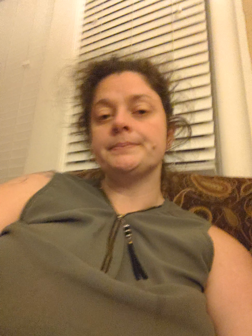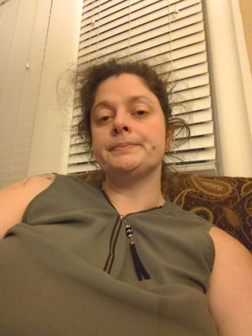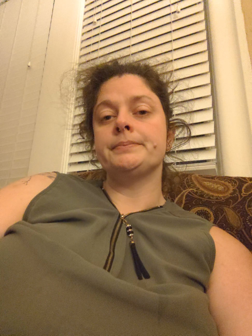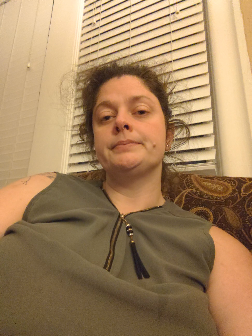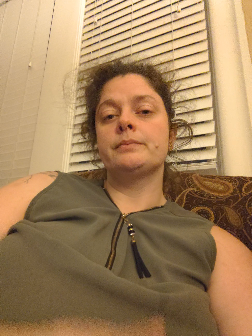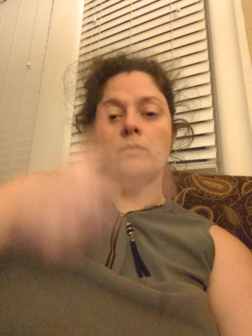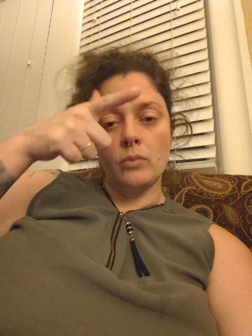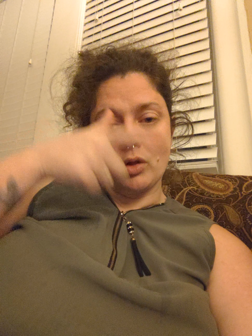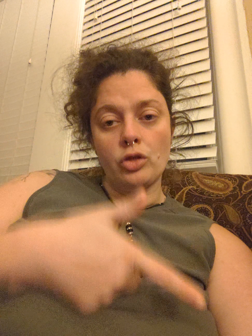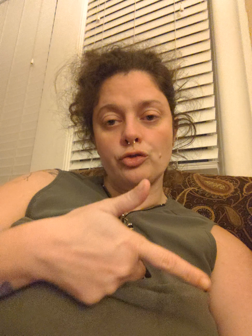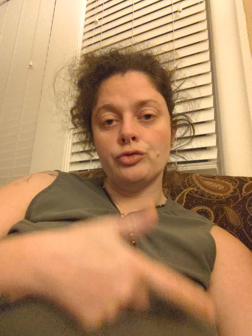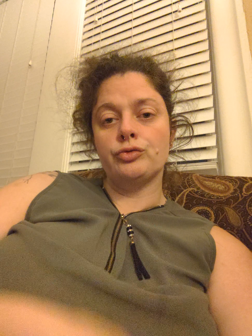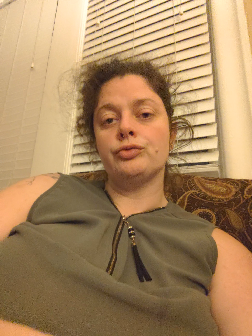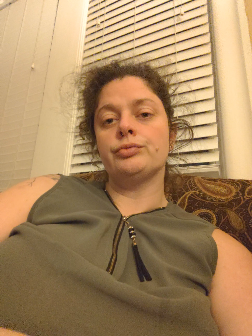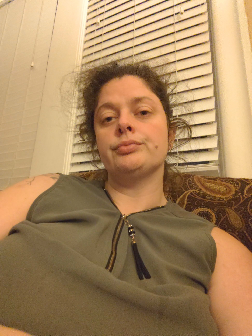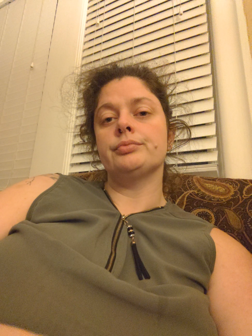brother